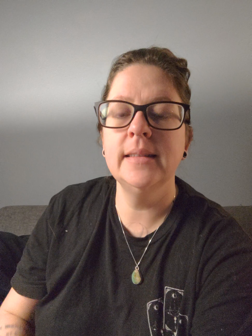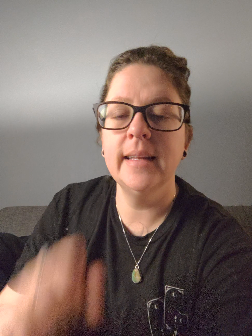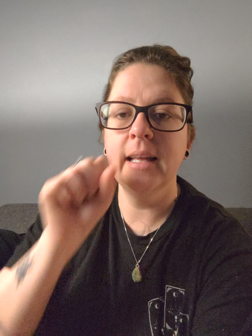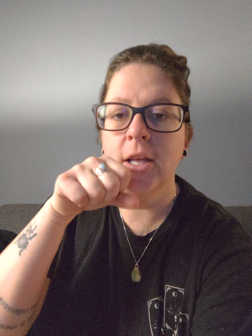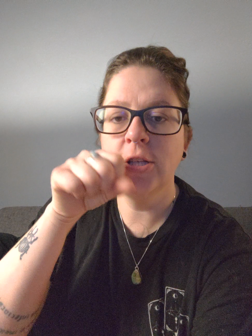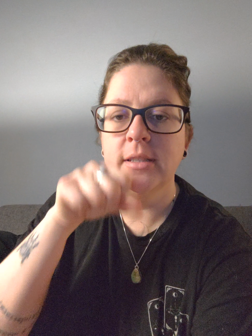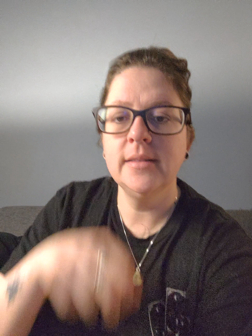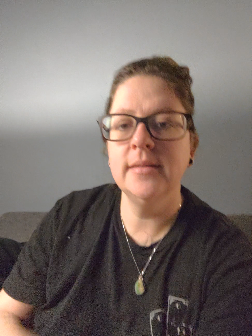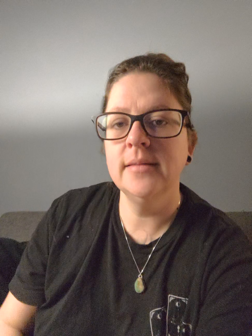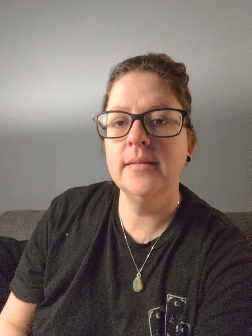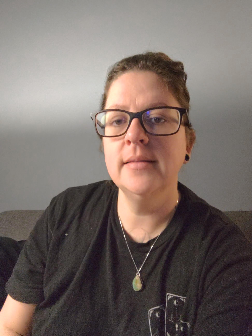carrot